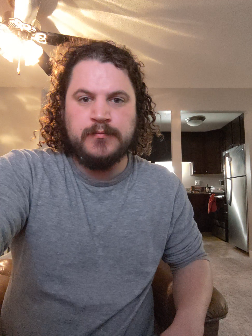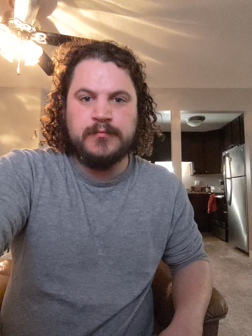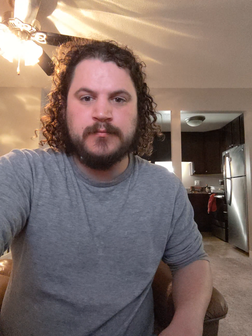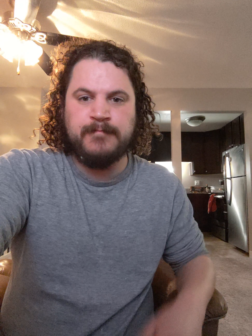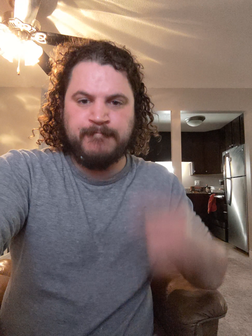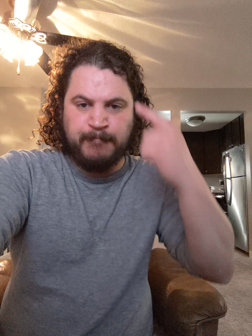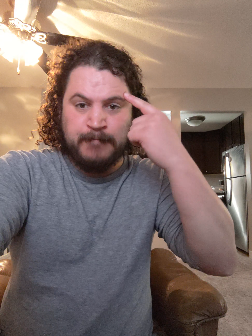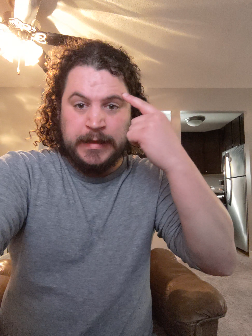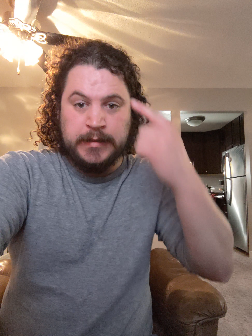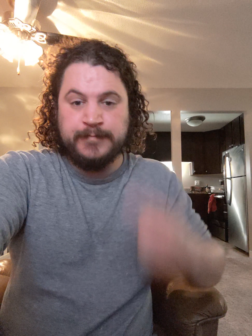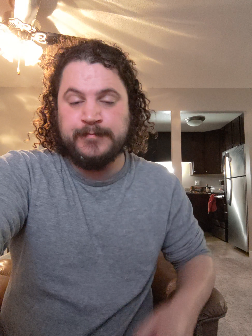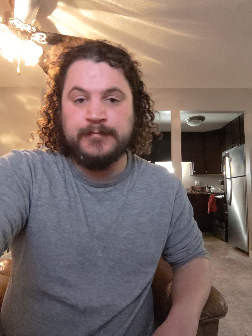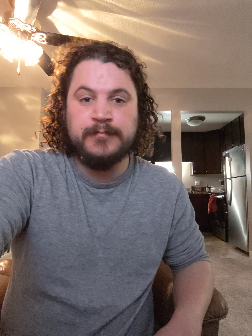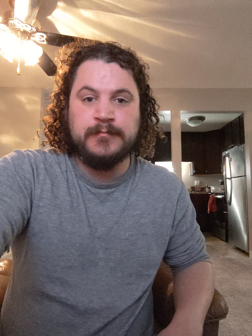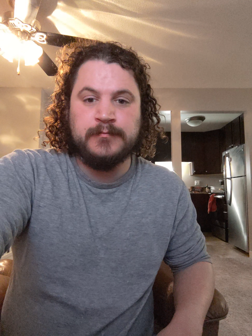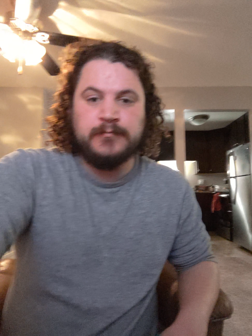penny